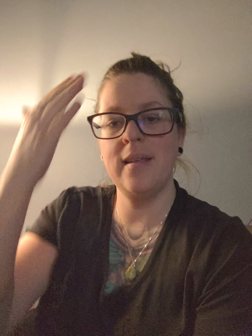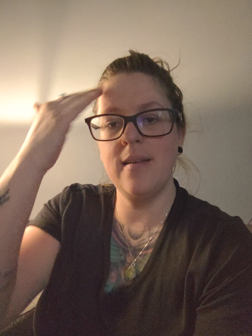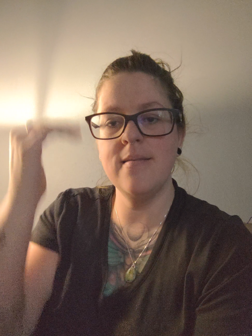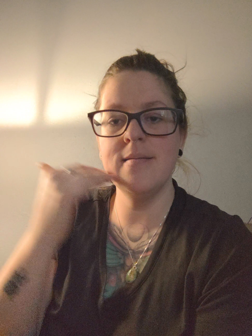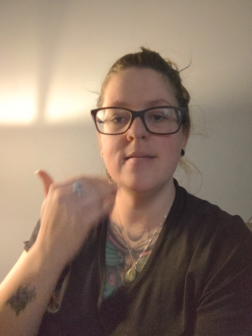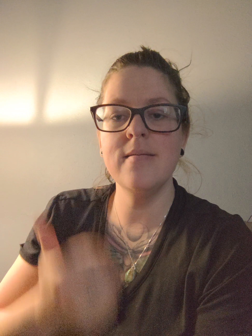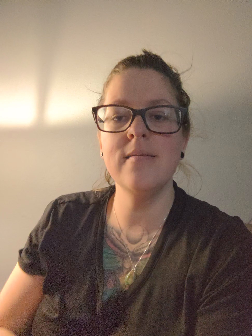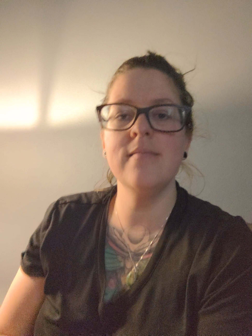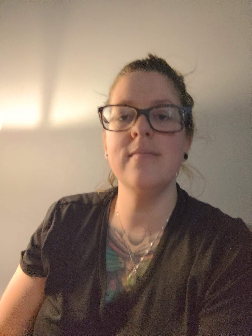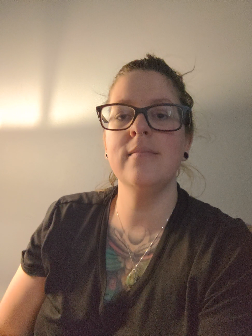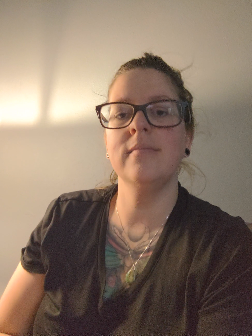head